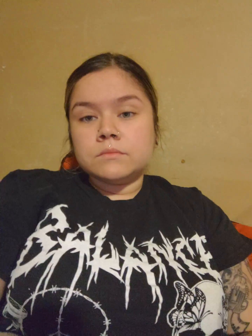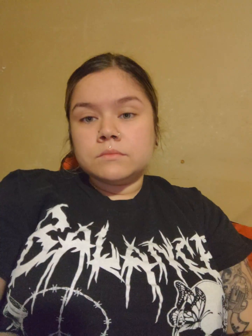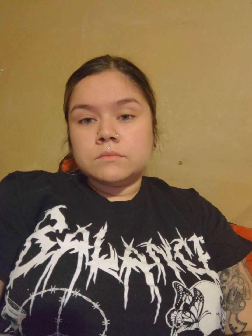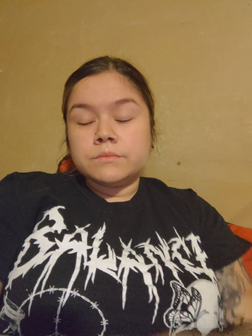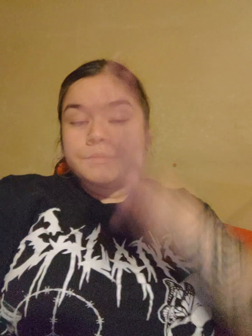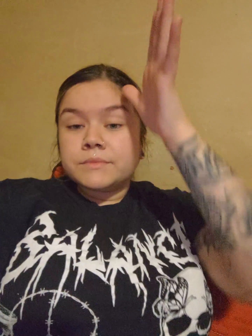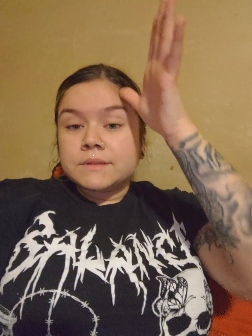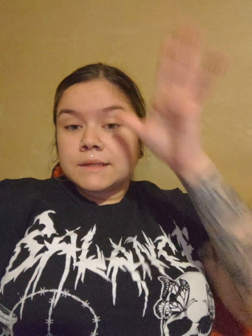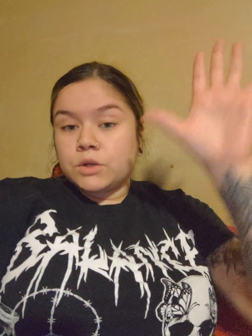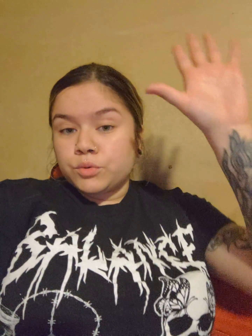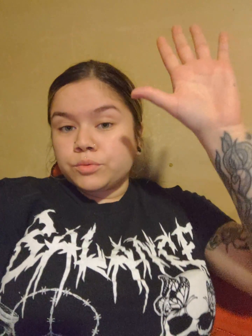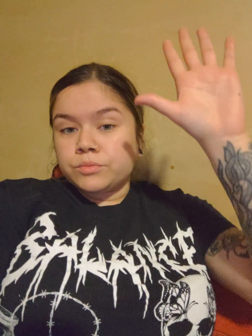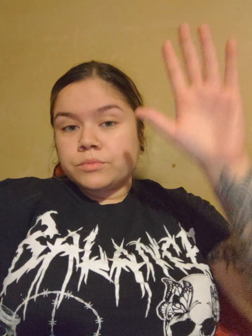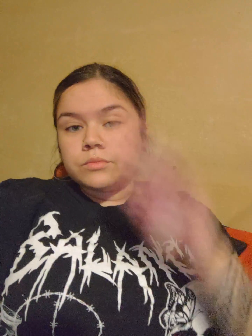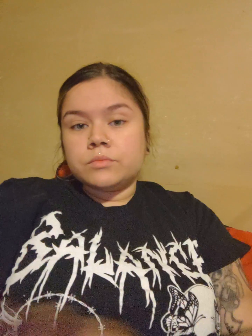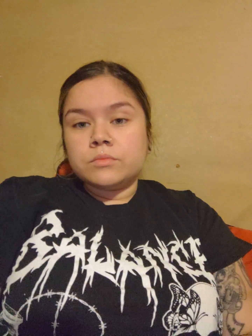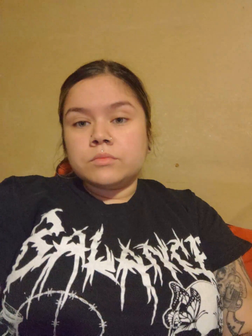deer